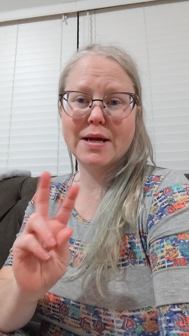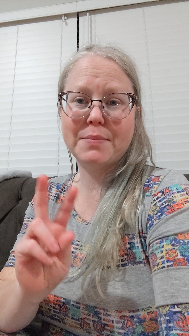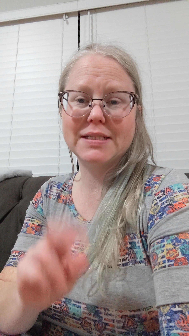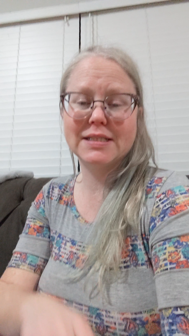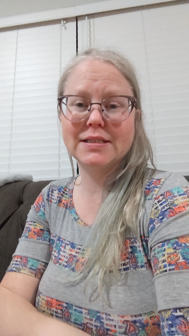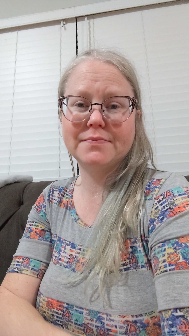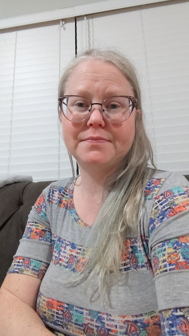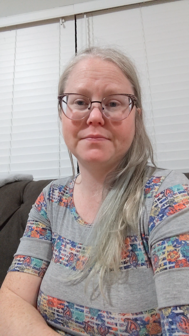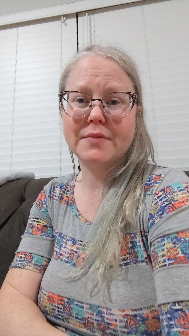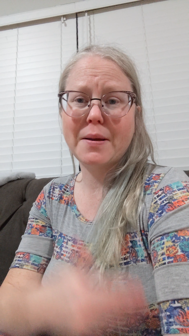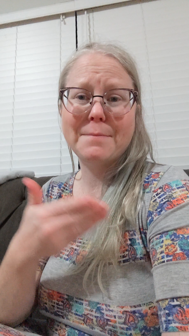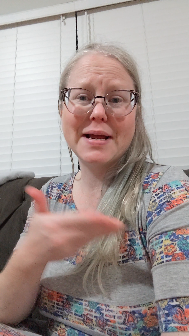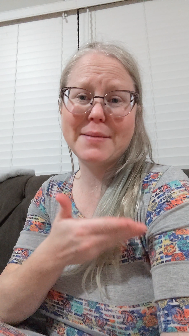baby